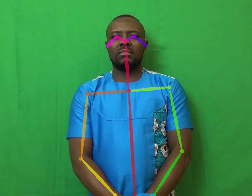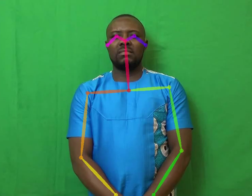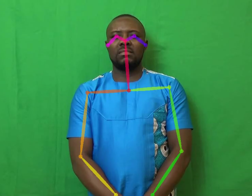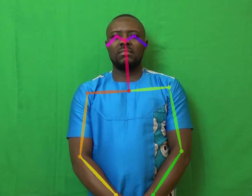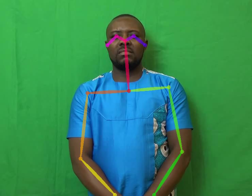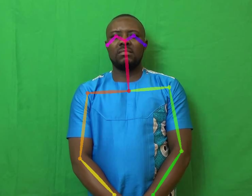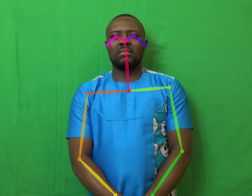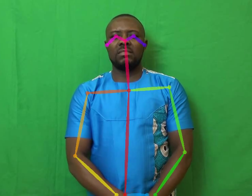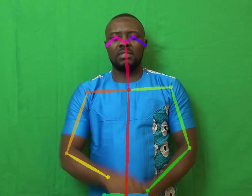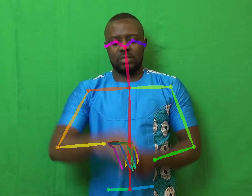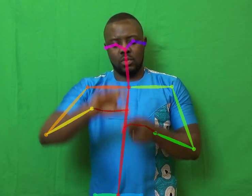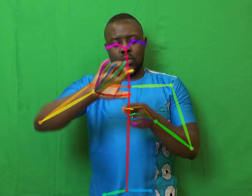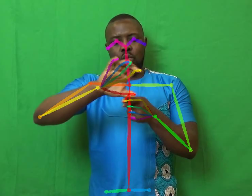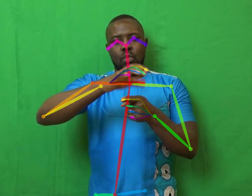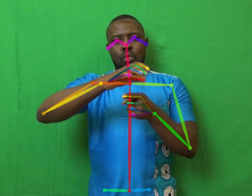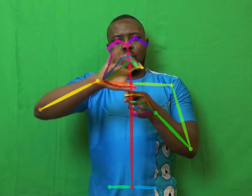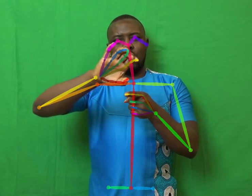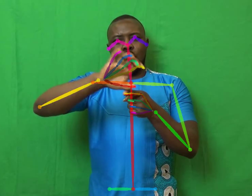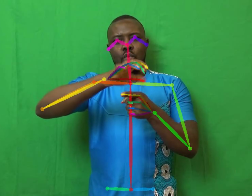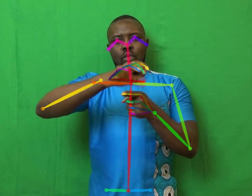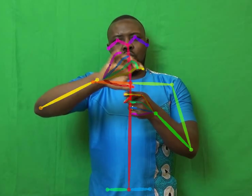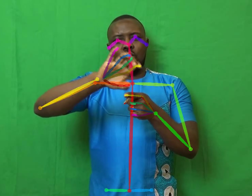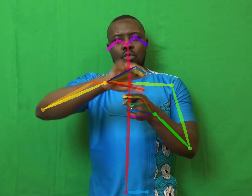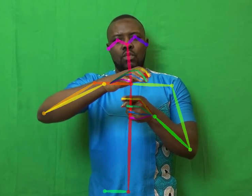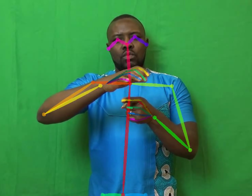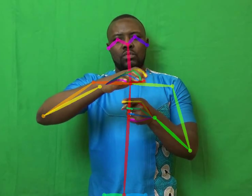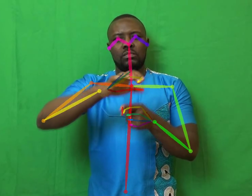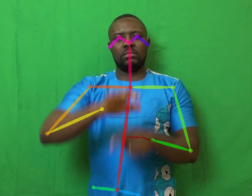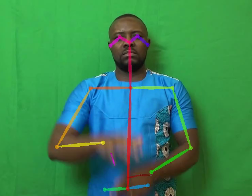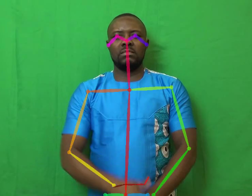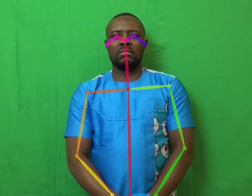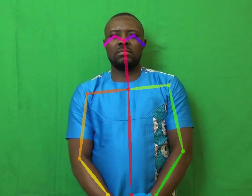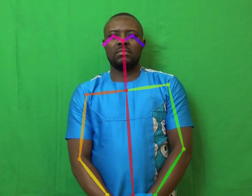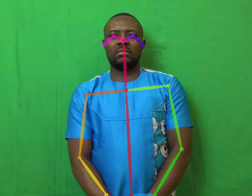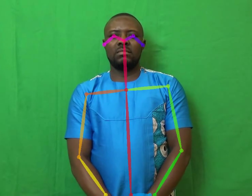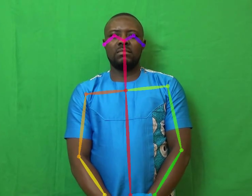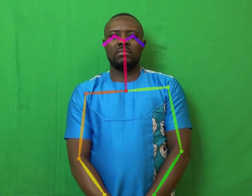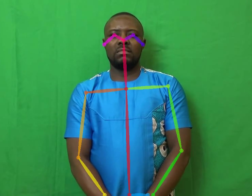coach